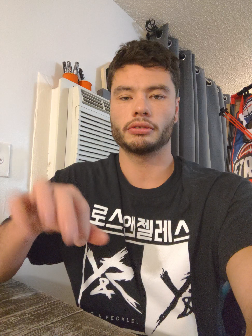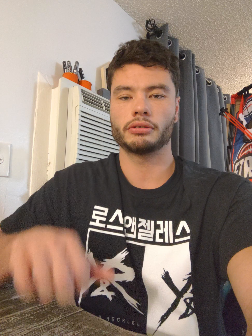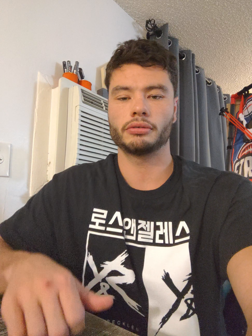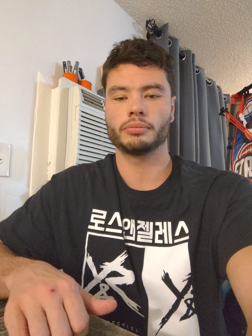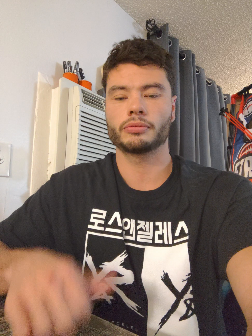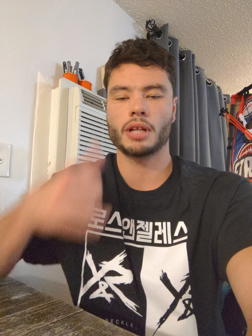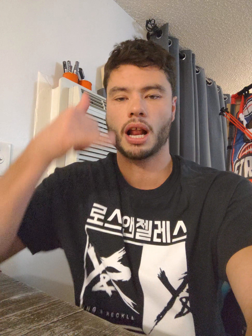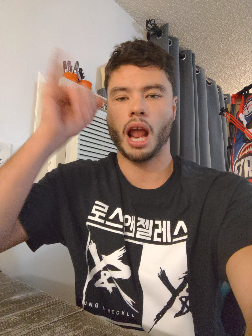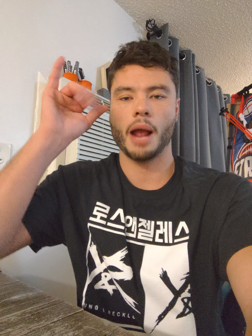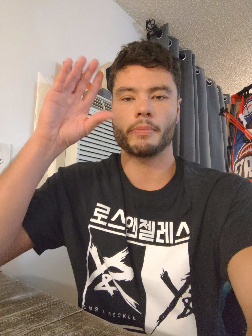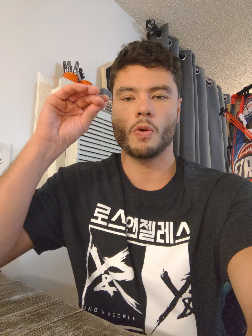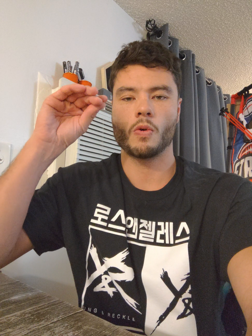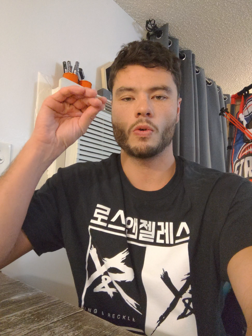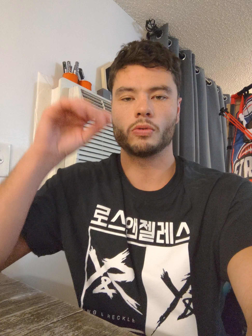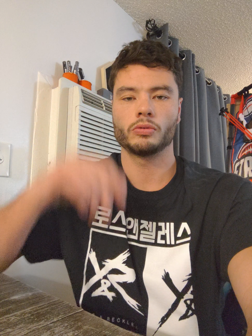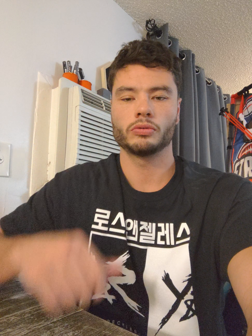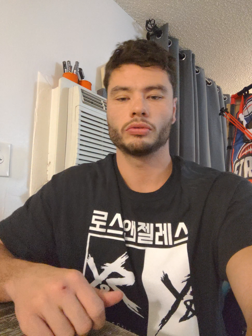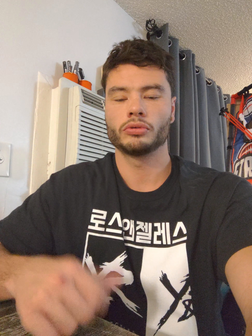cowboy